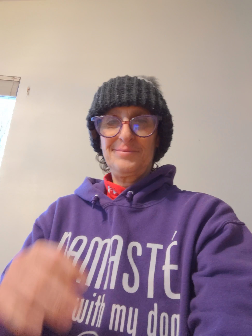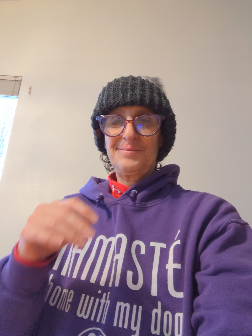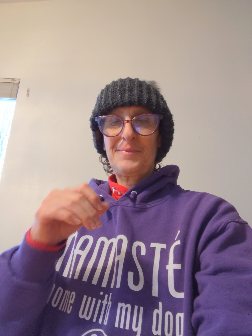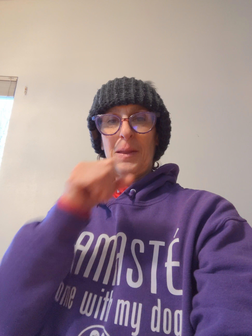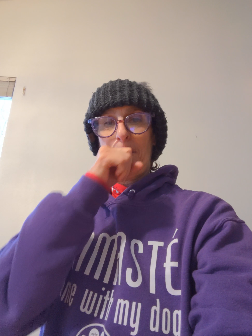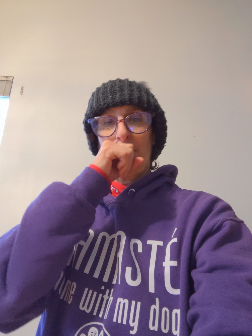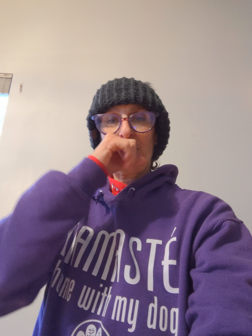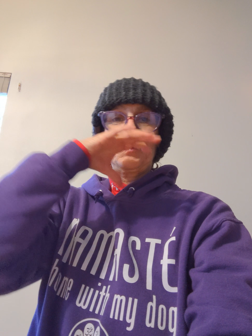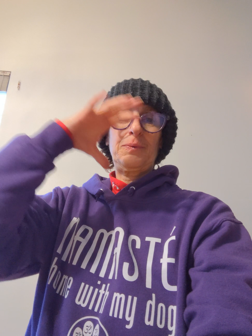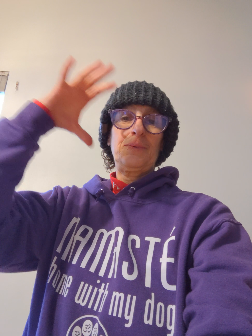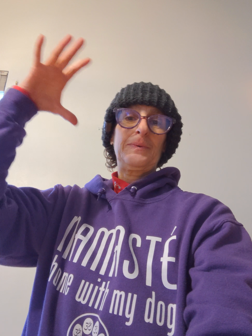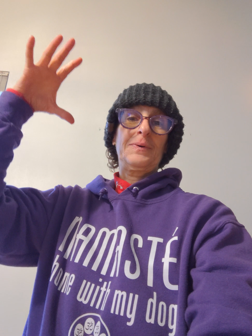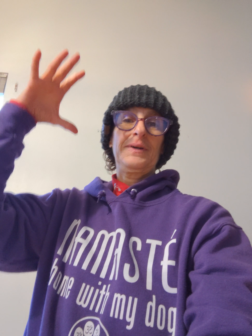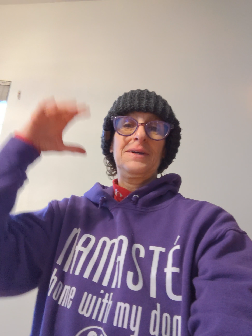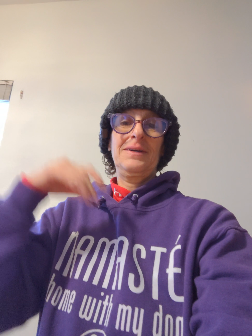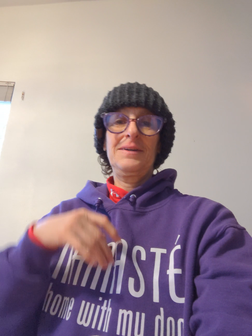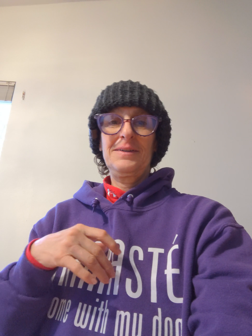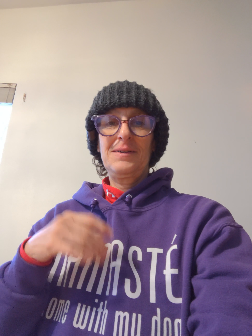balloon